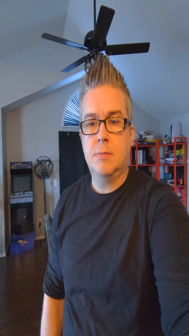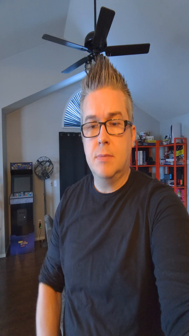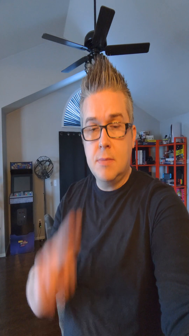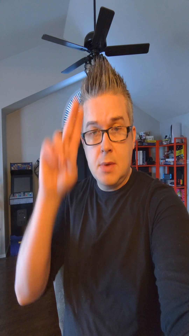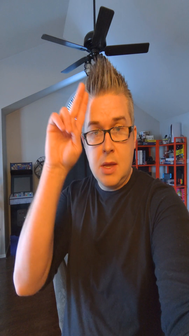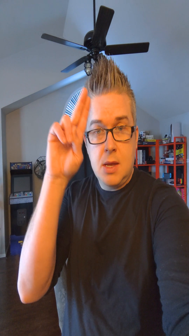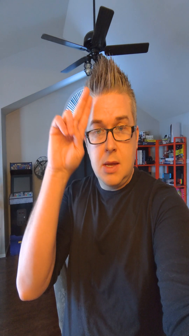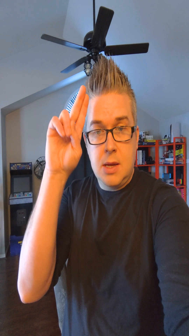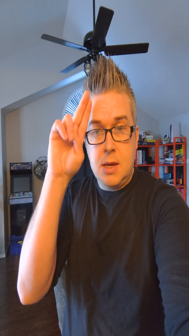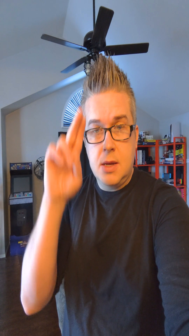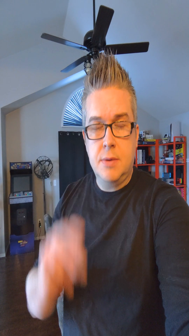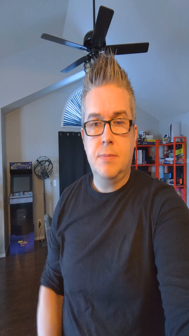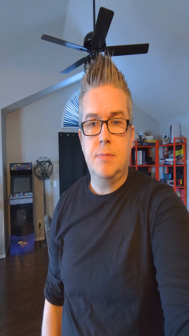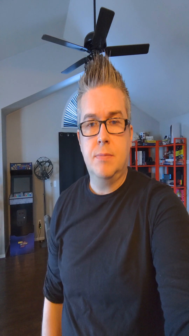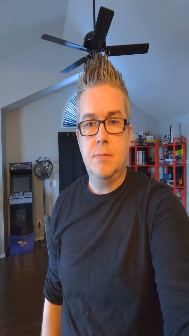uncle